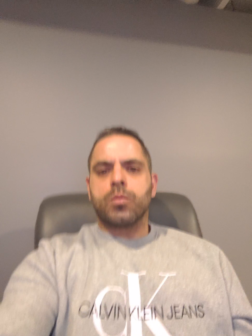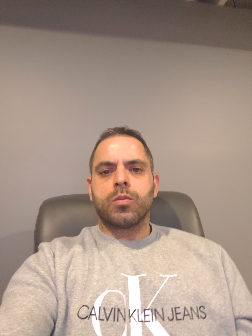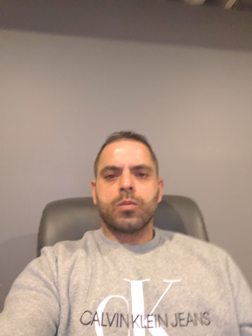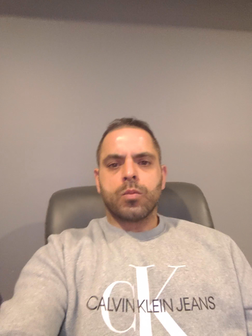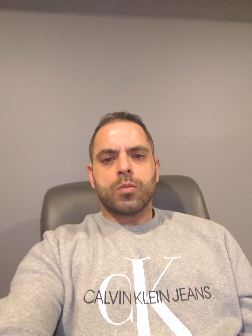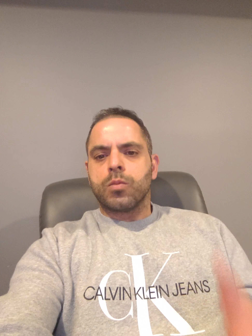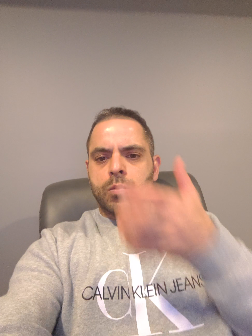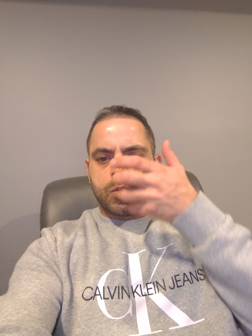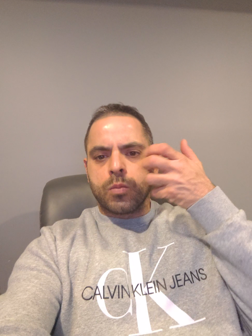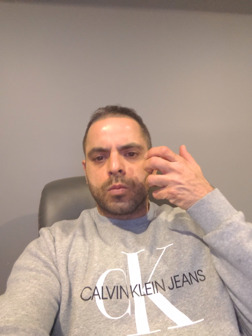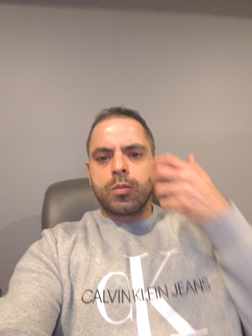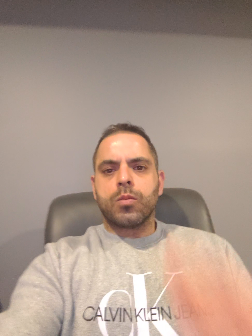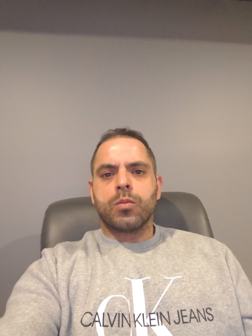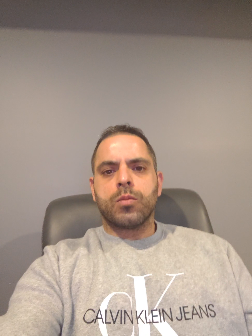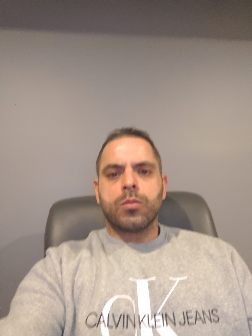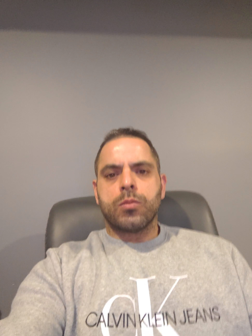tiger